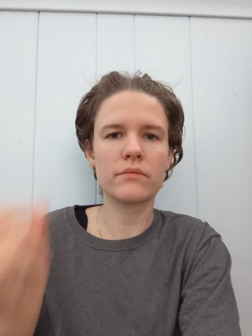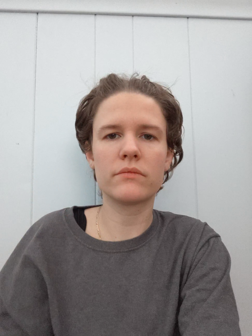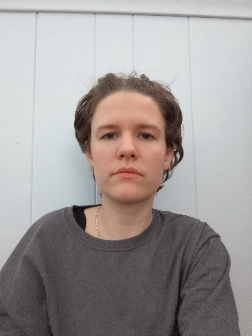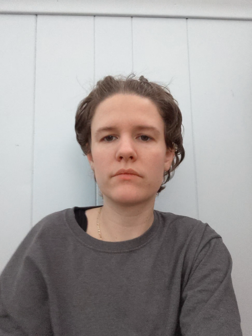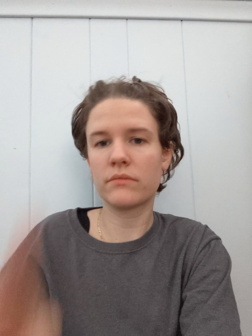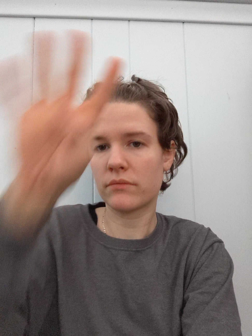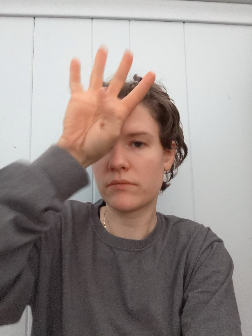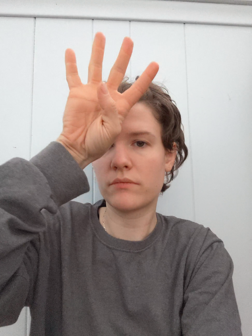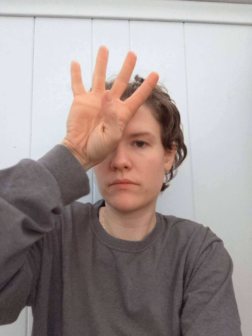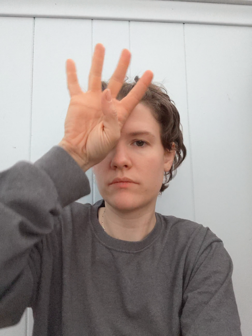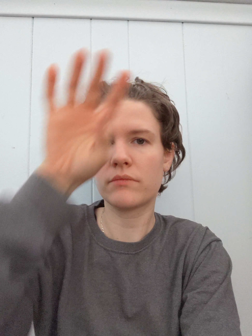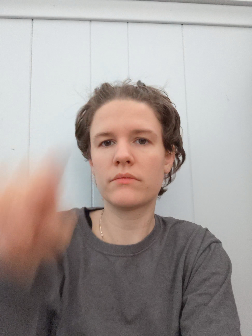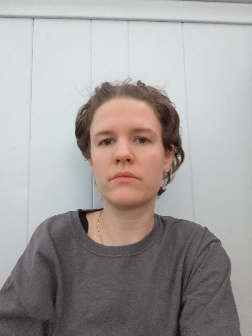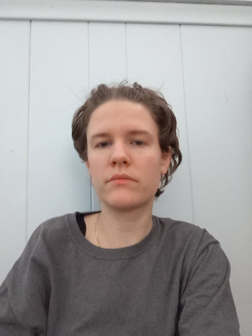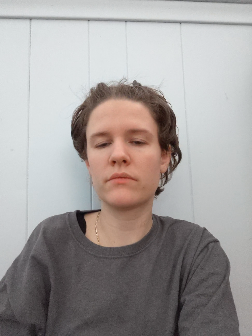fireman